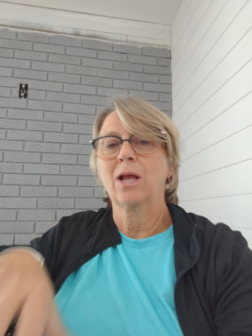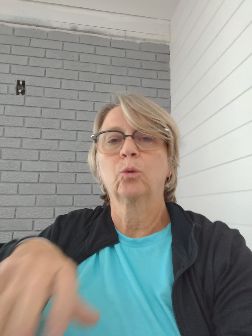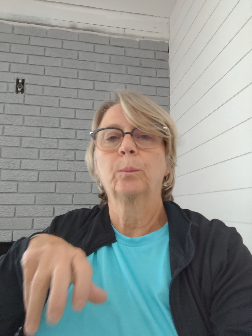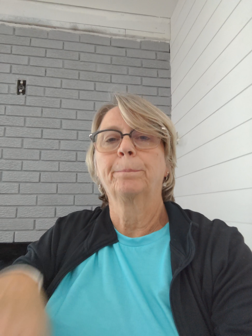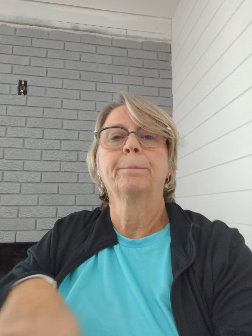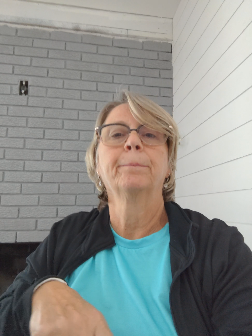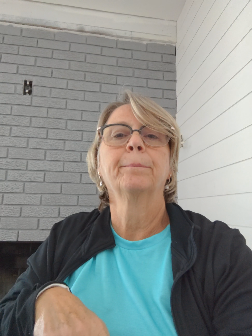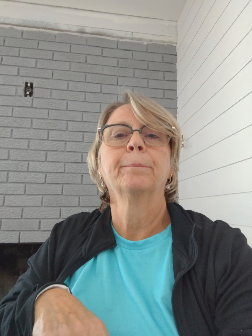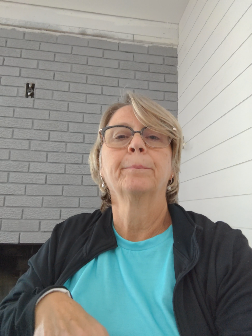vacuum